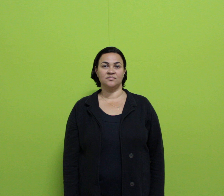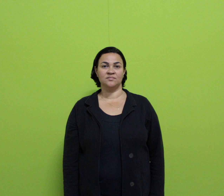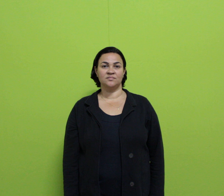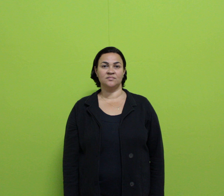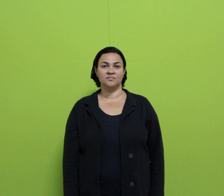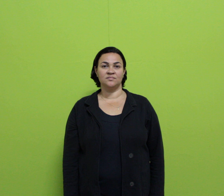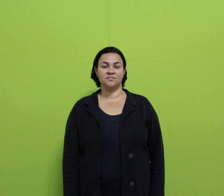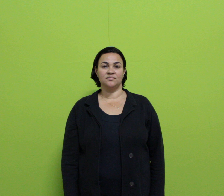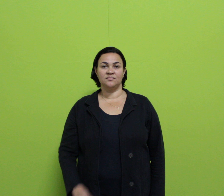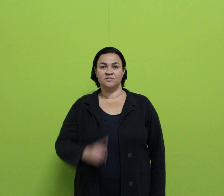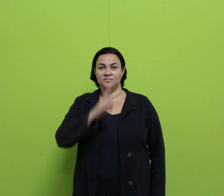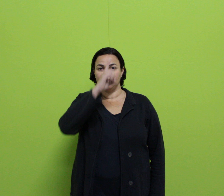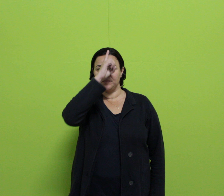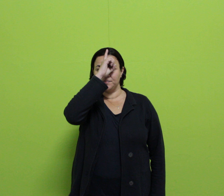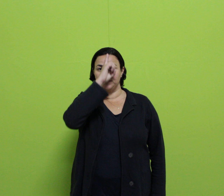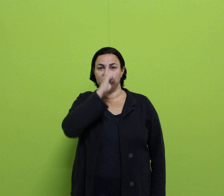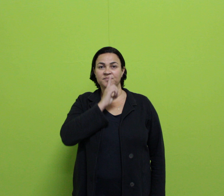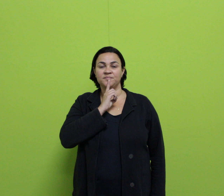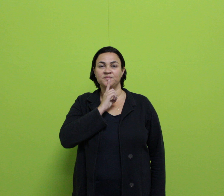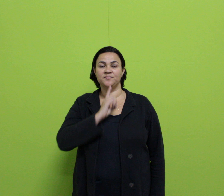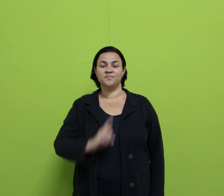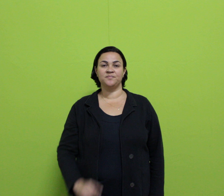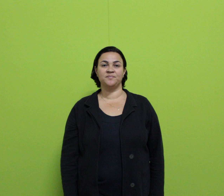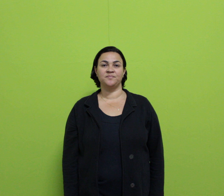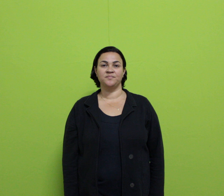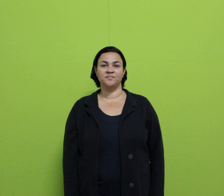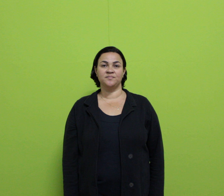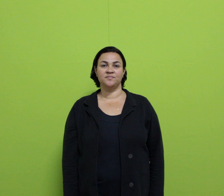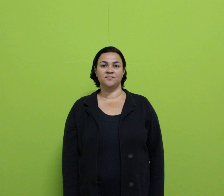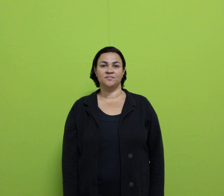amarelo